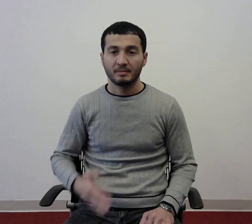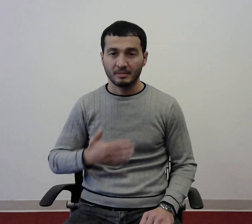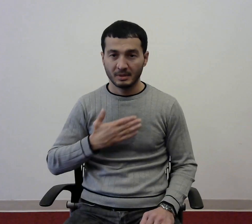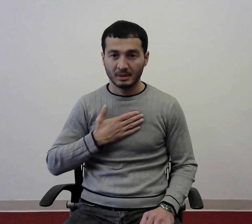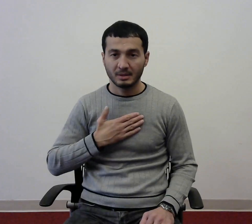mən